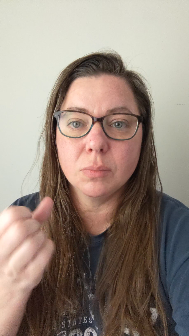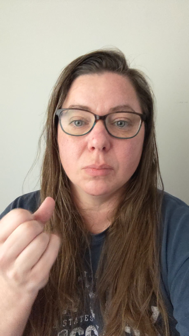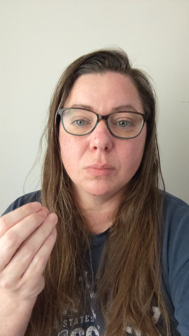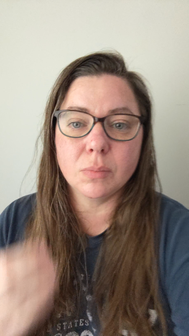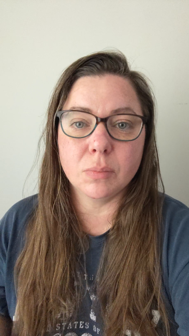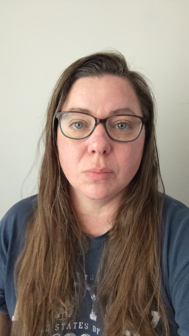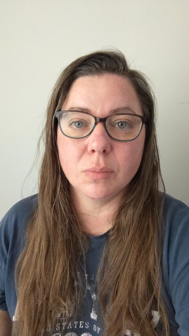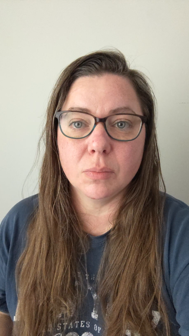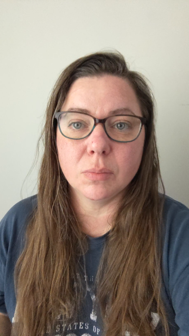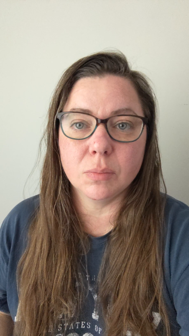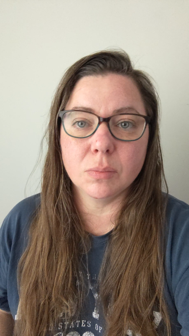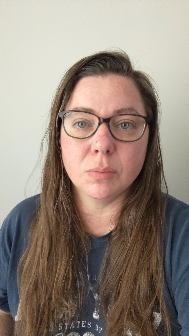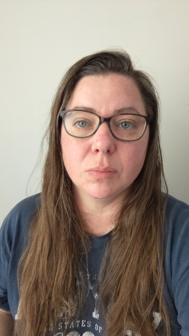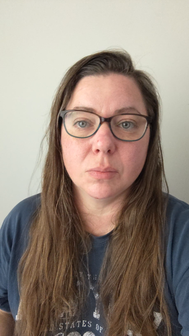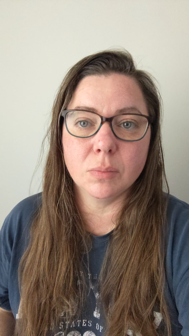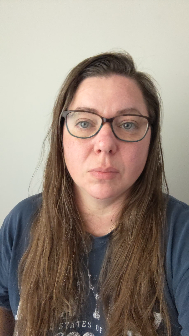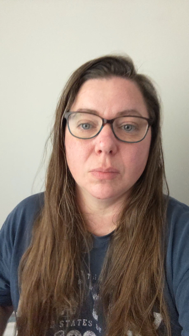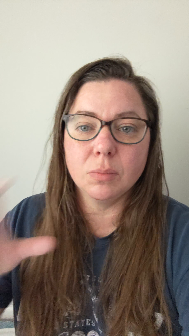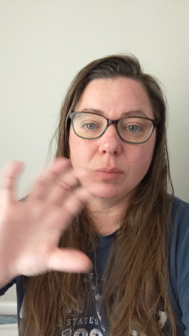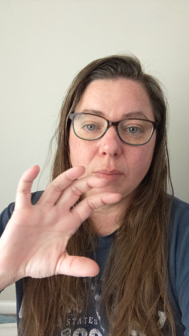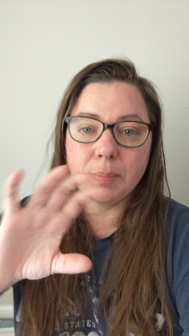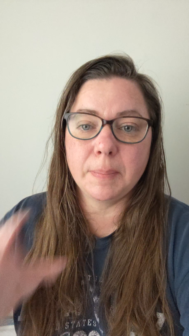dump